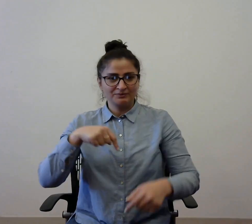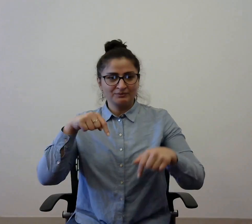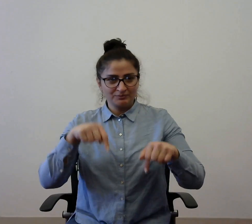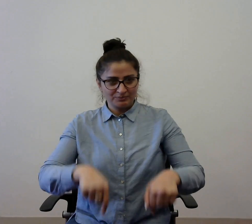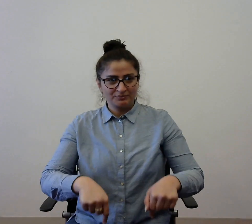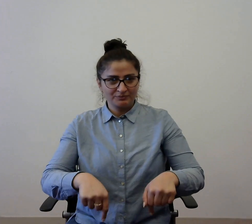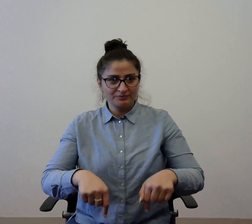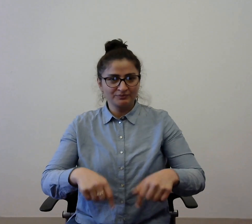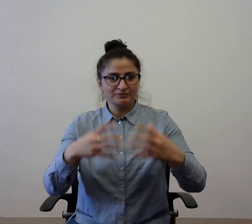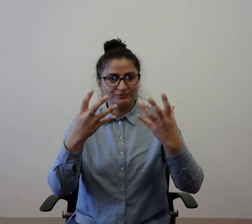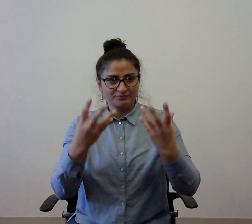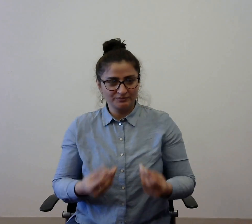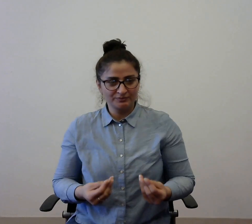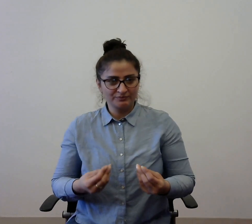bu gün